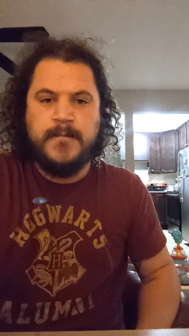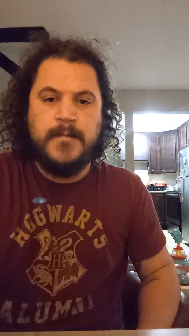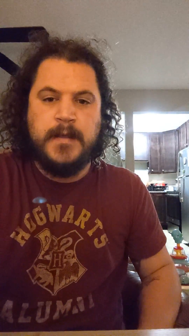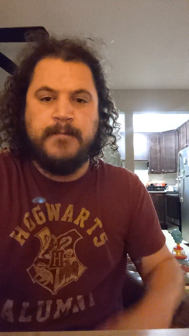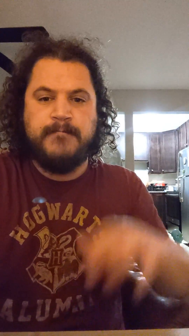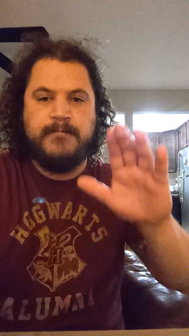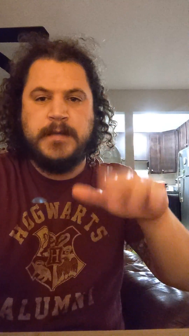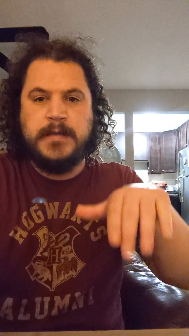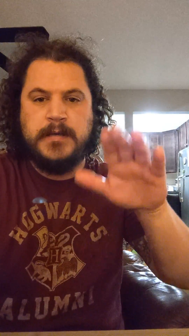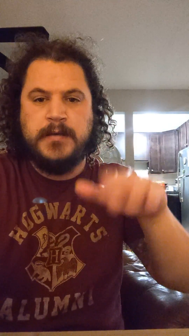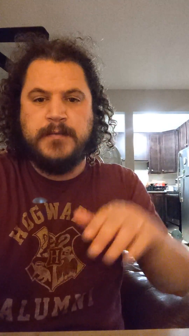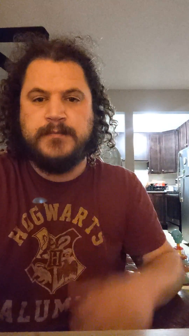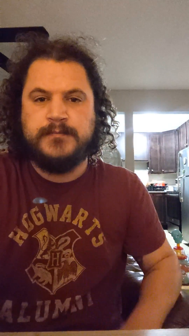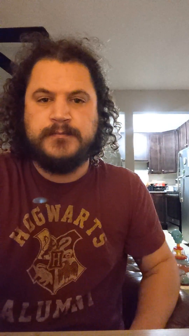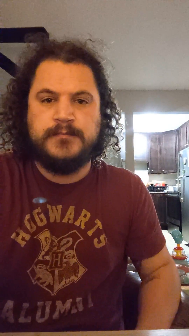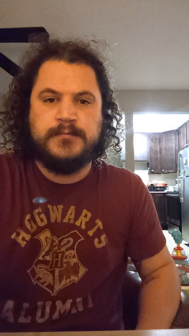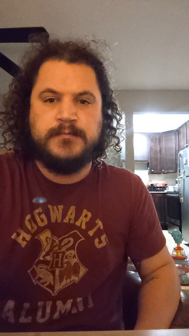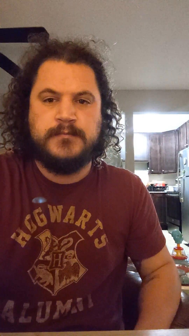paint